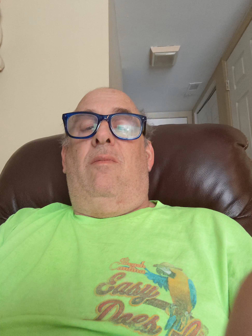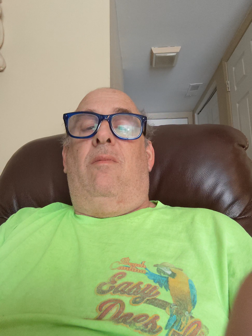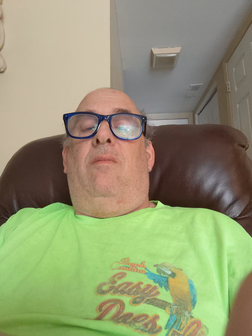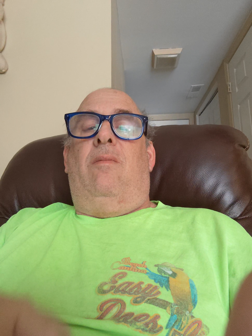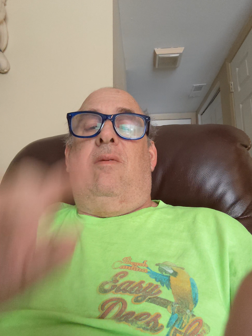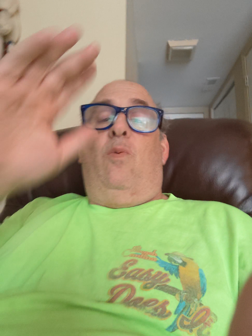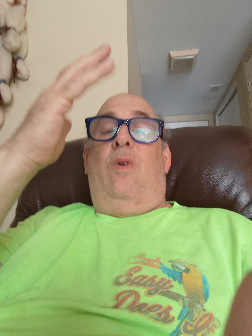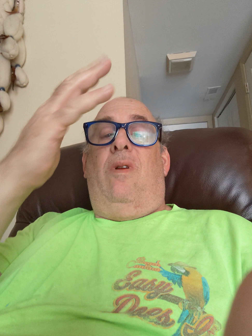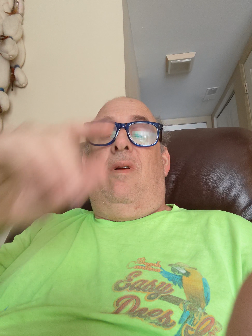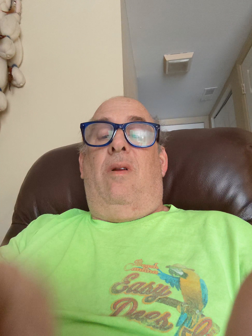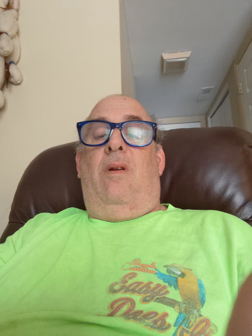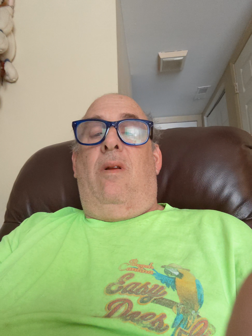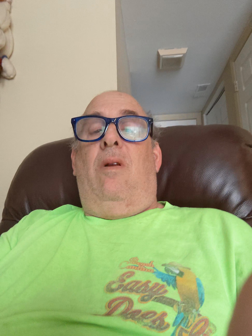tree